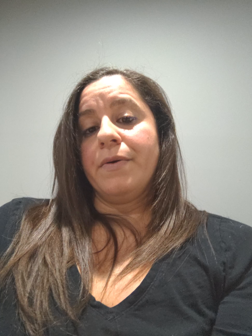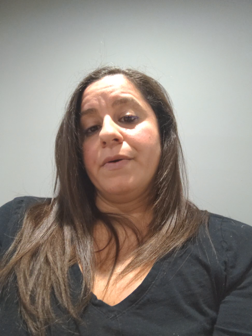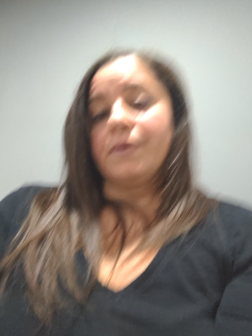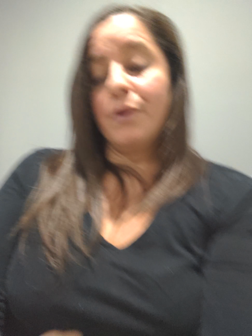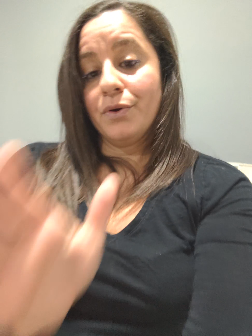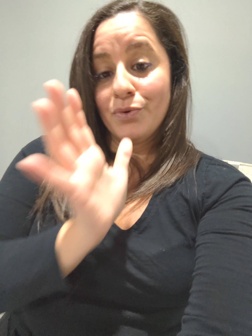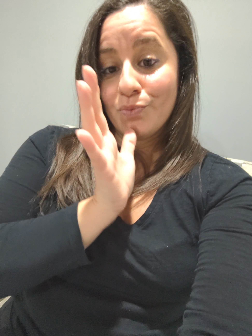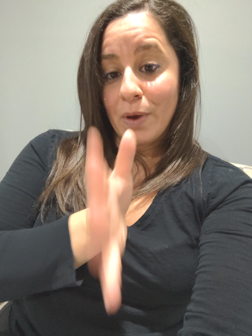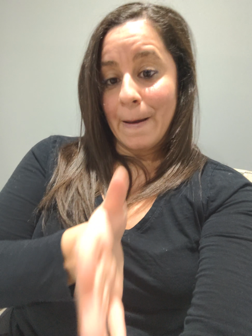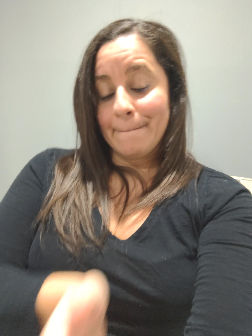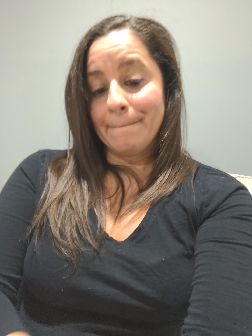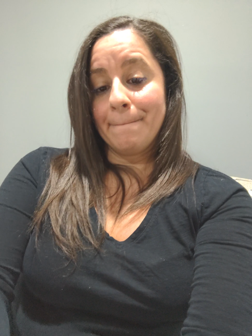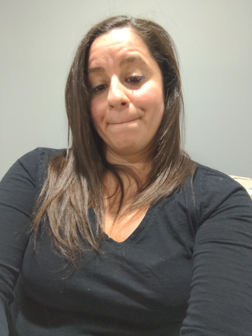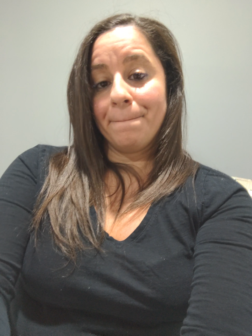grandma